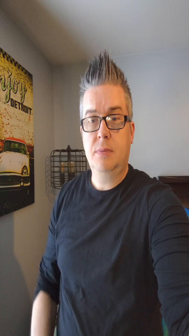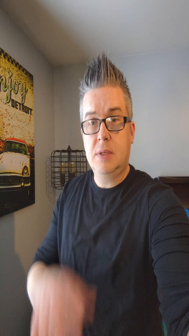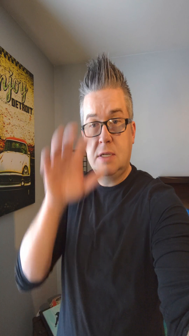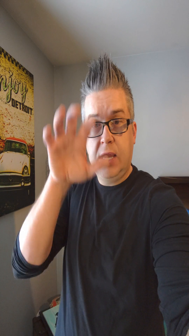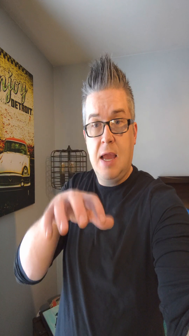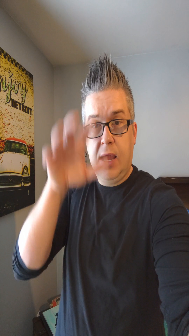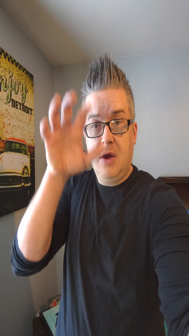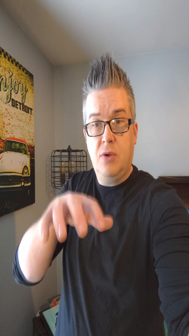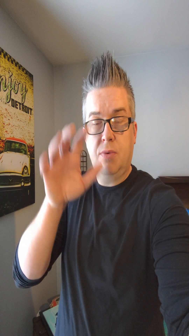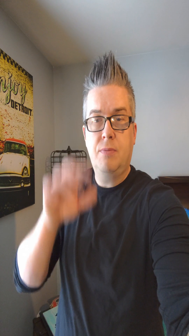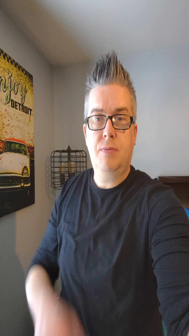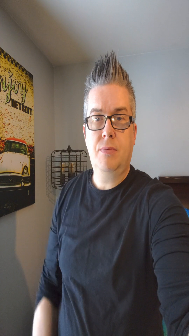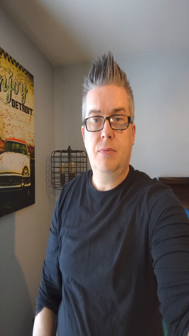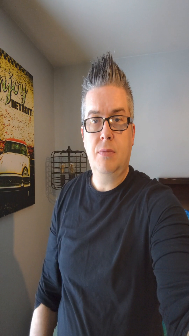alligator